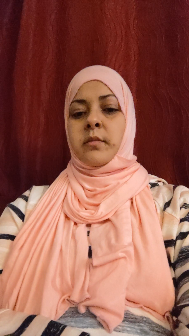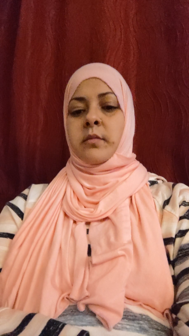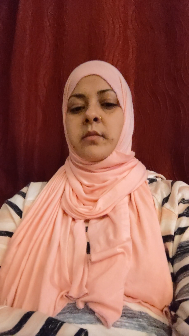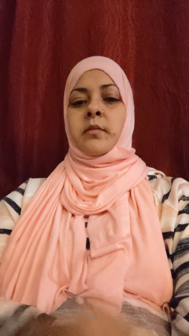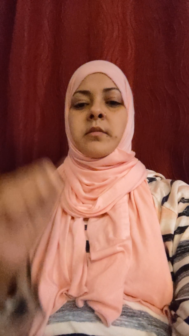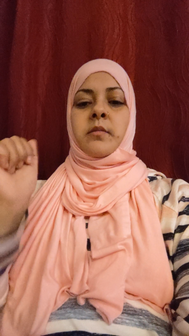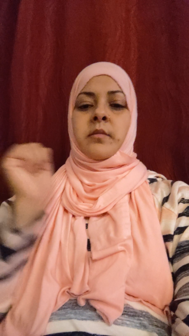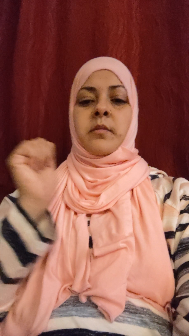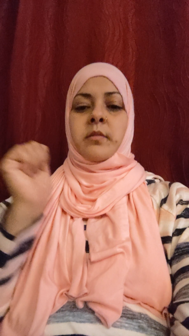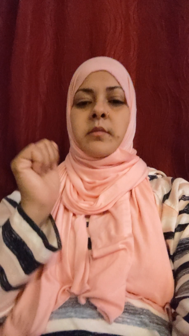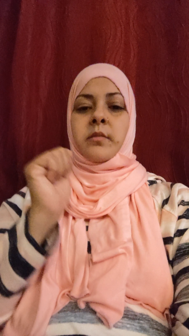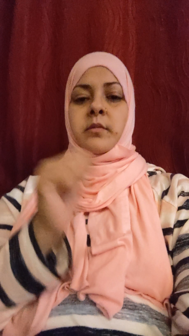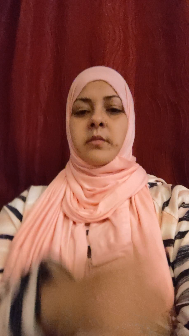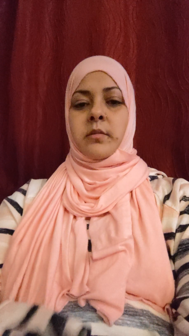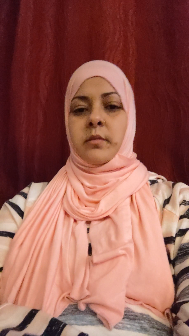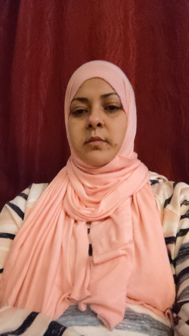cold